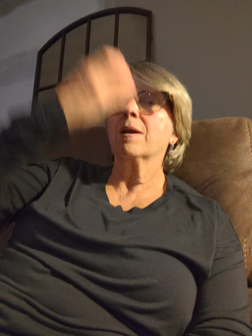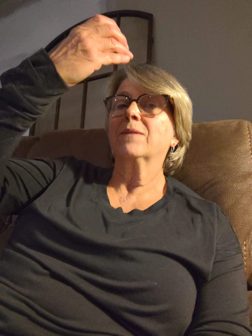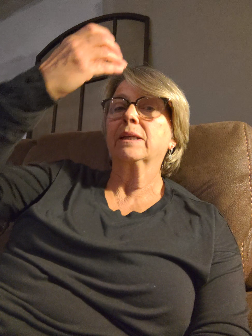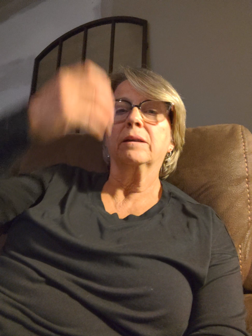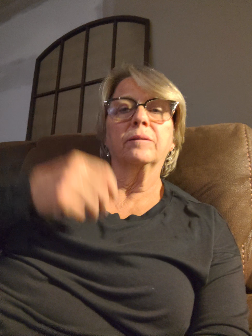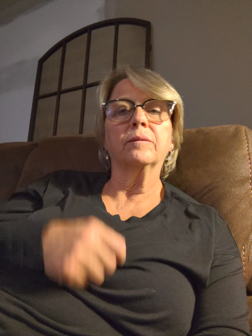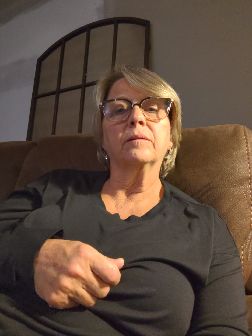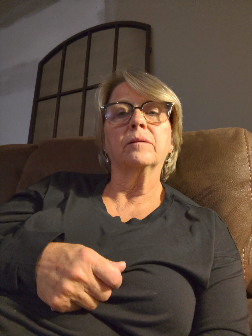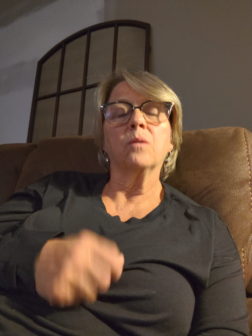giraffe